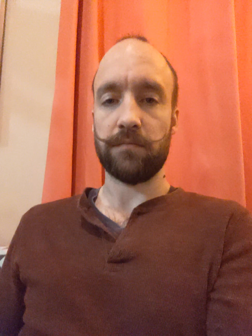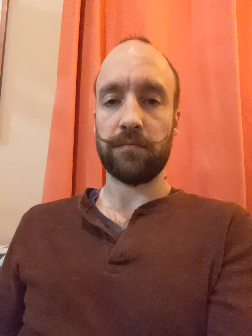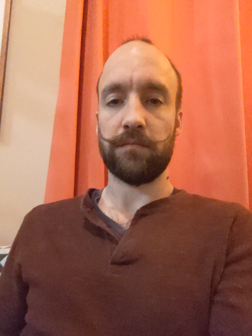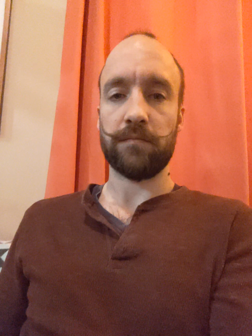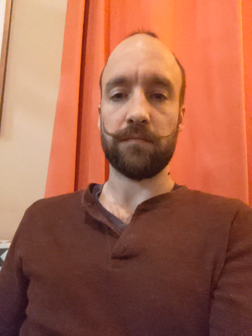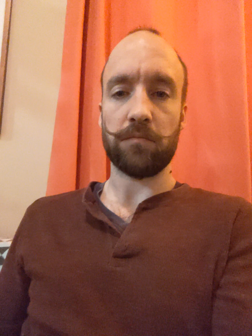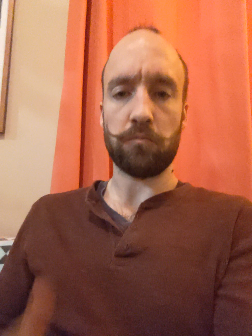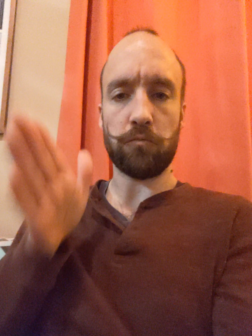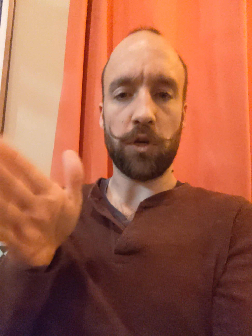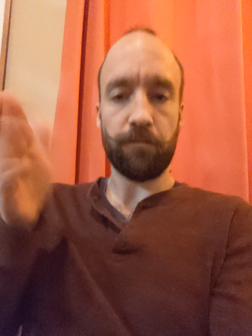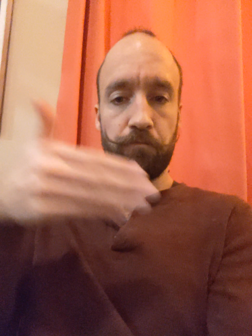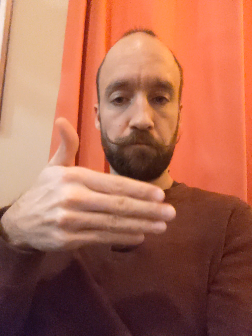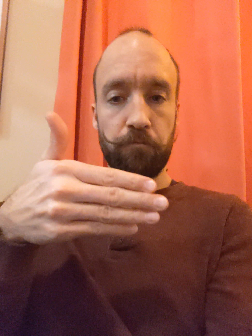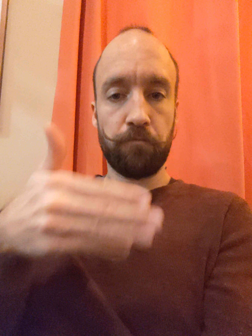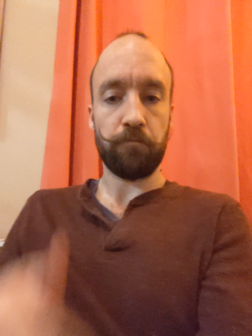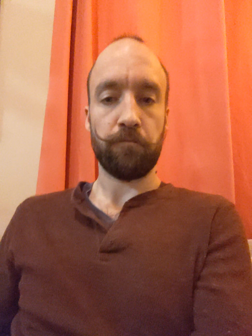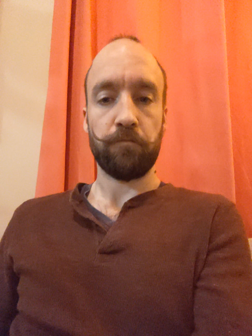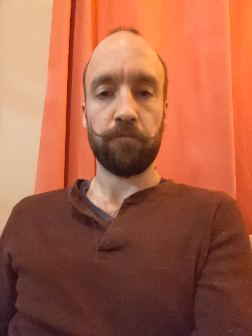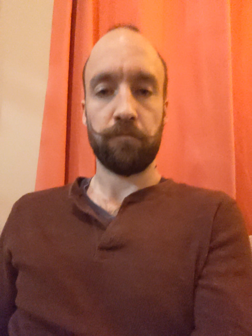room